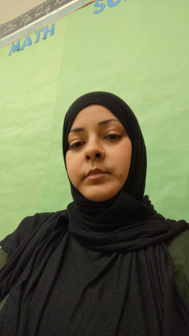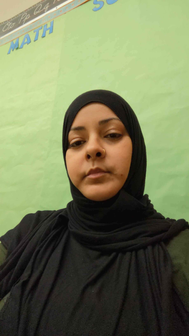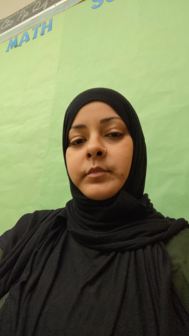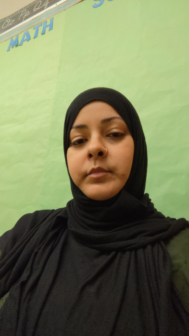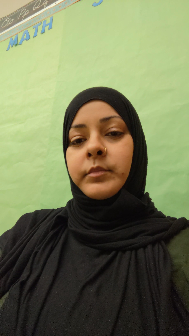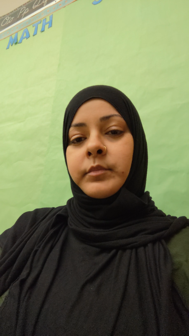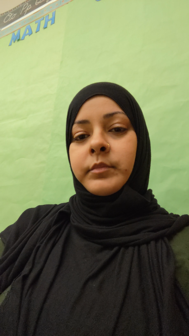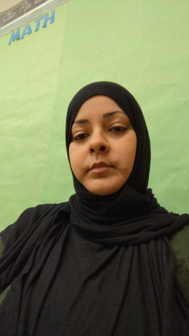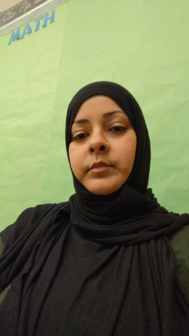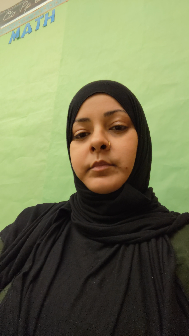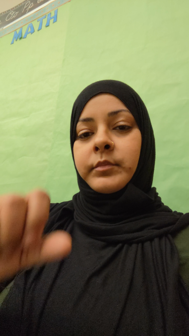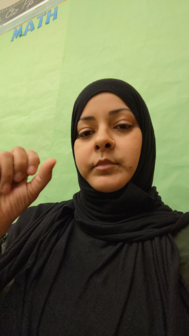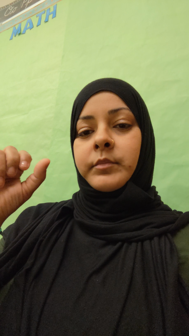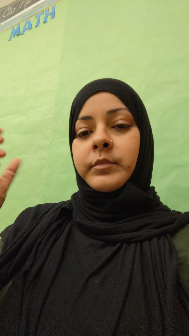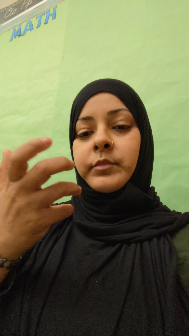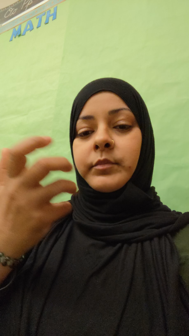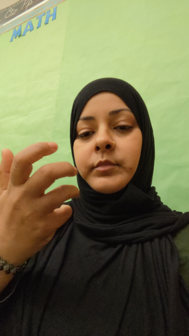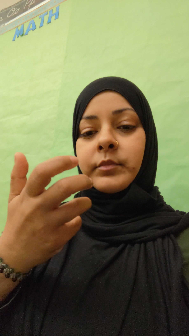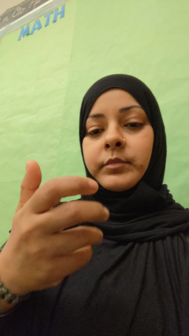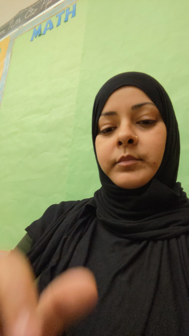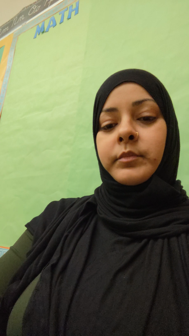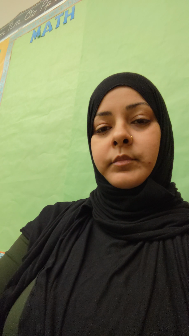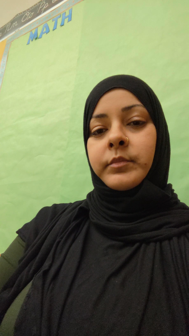shake